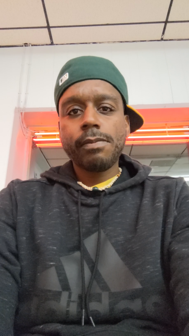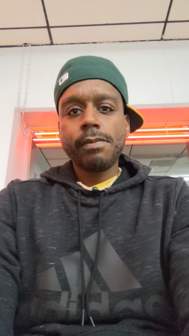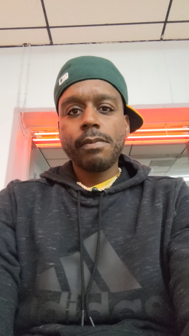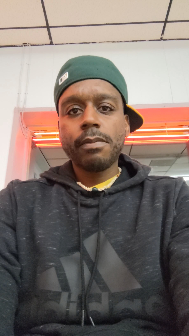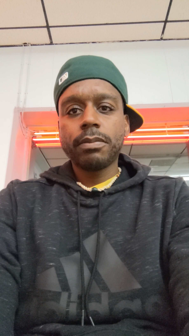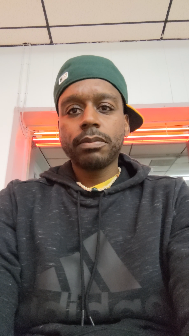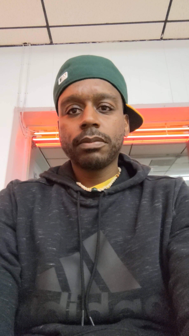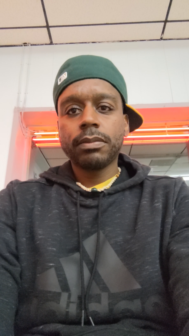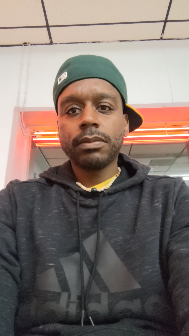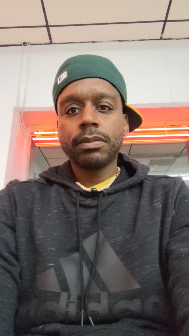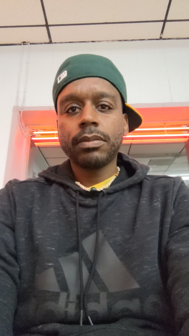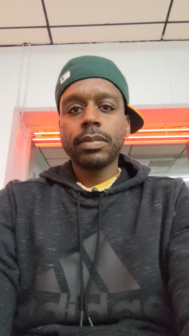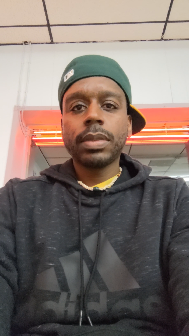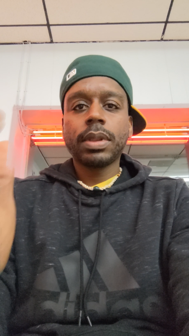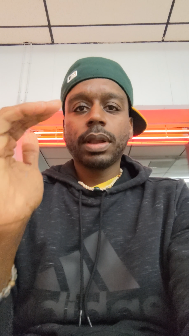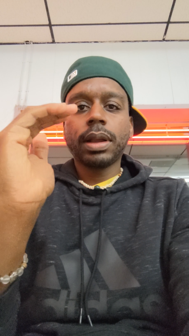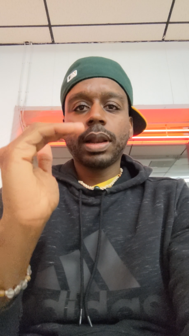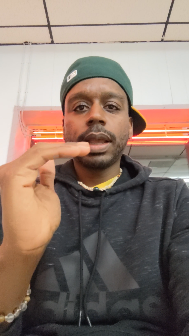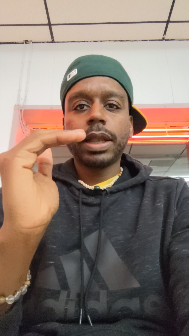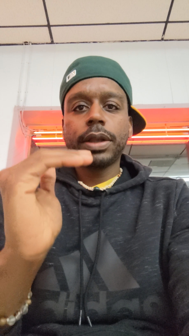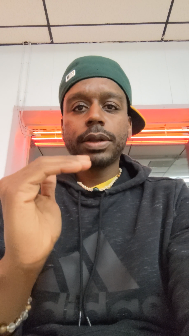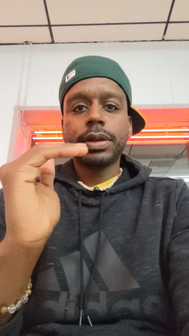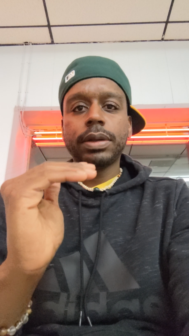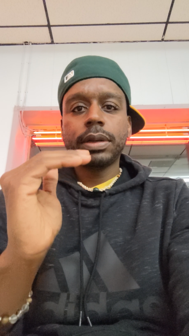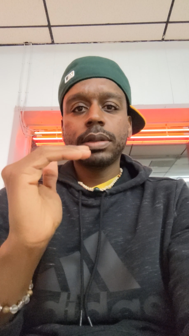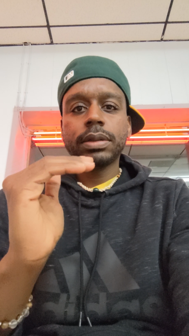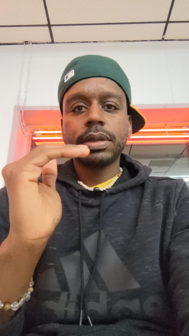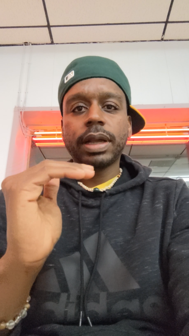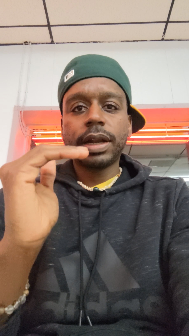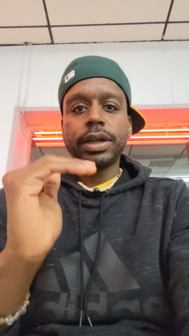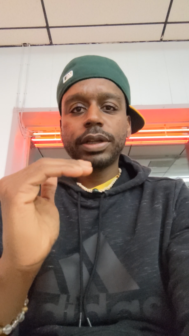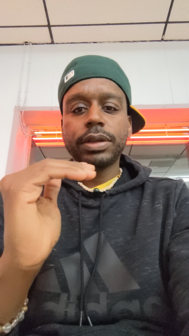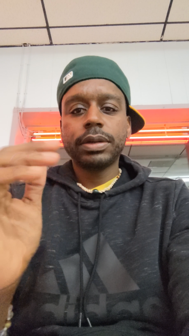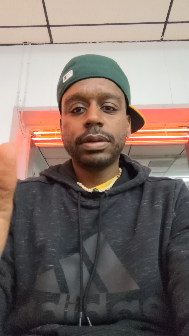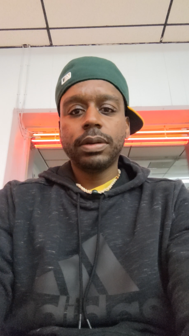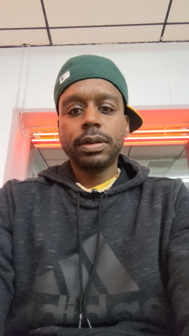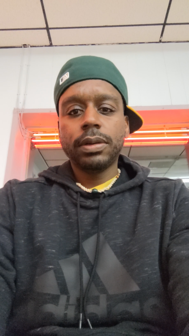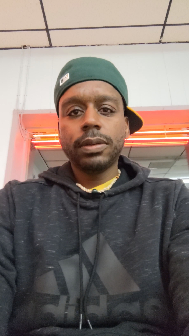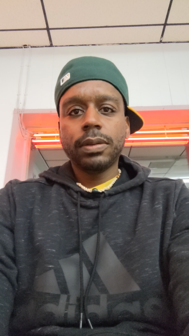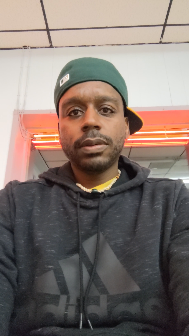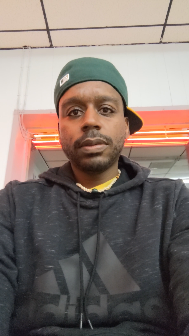little